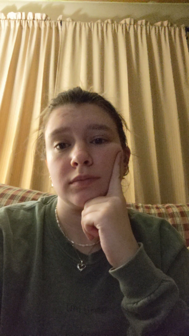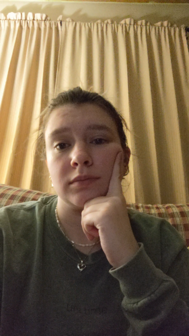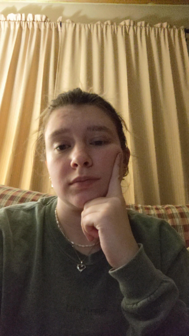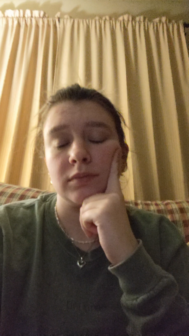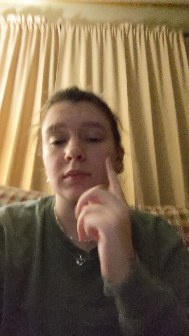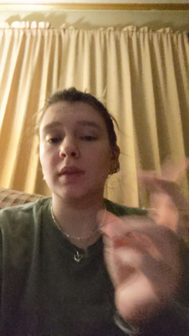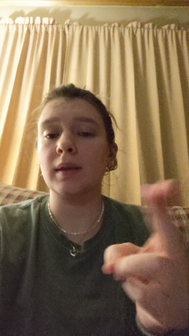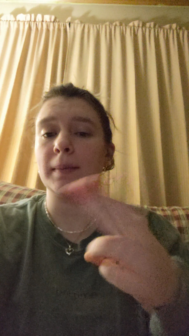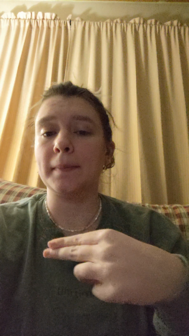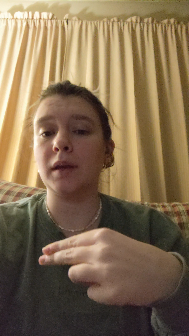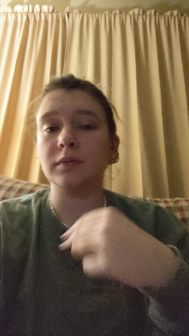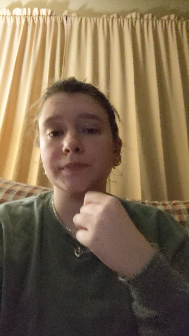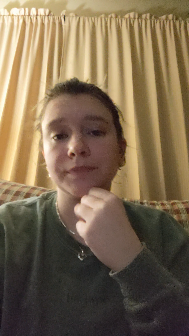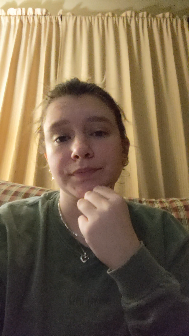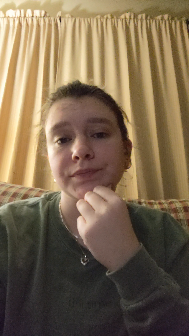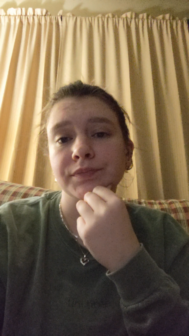belt